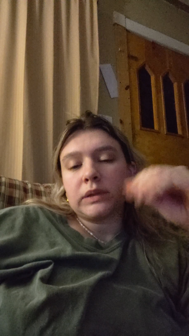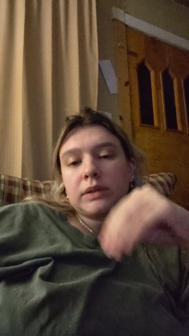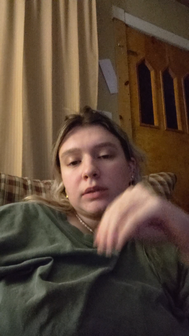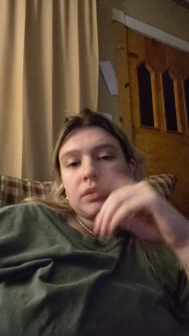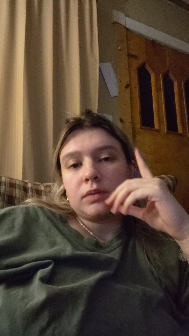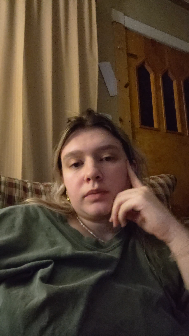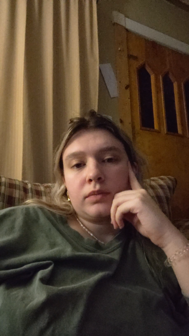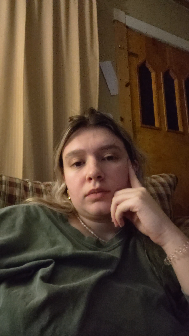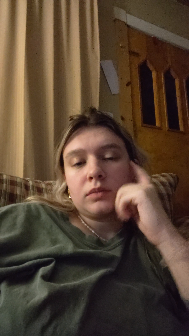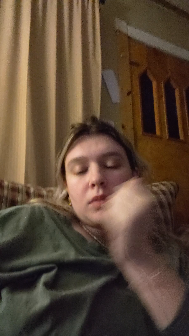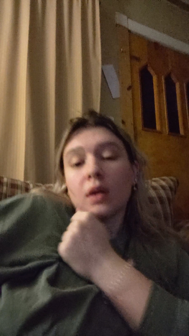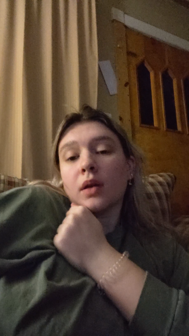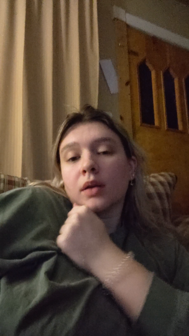hug